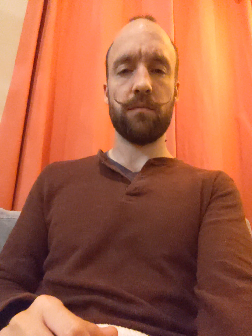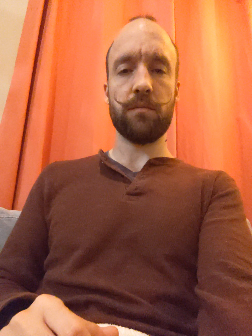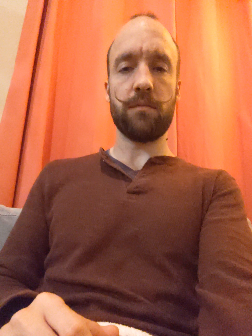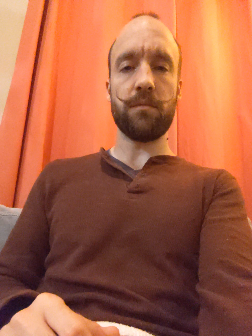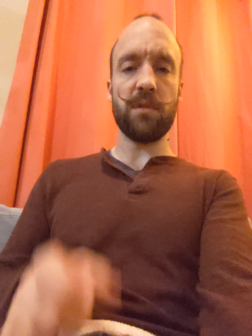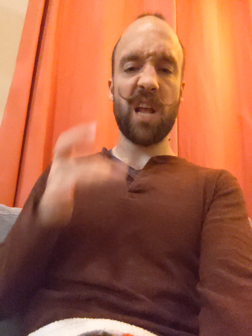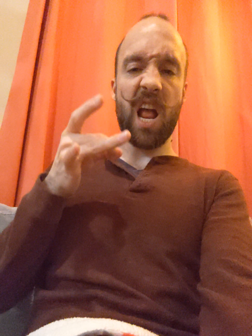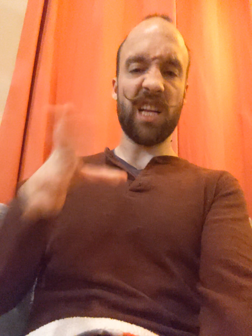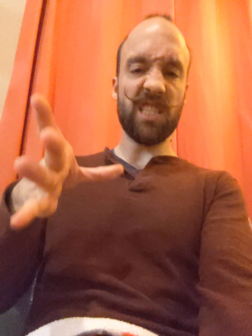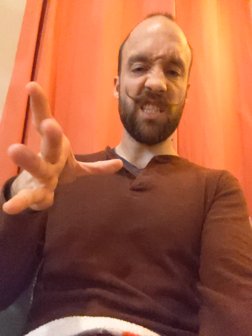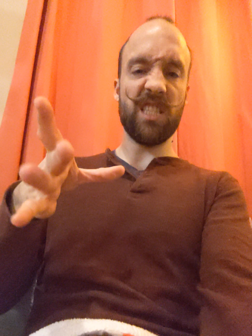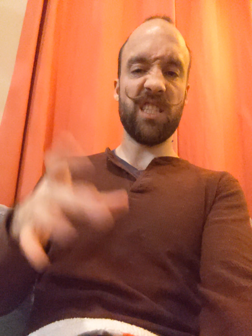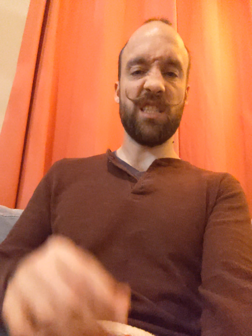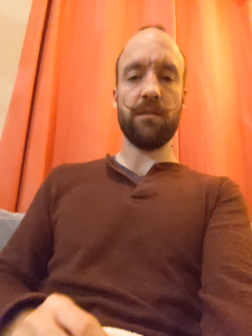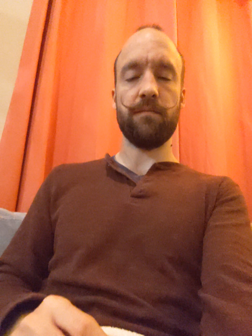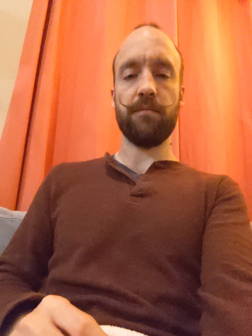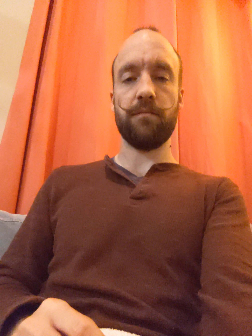hate